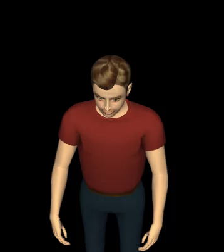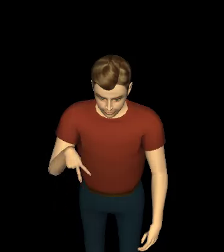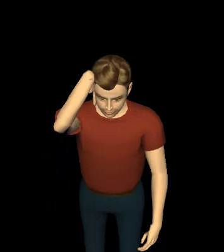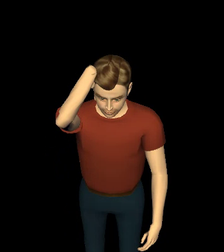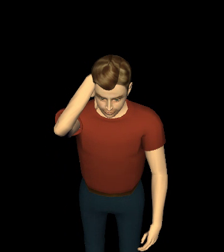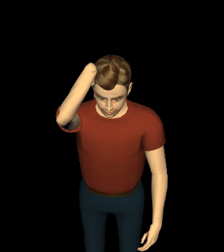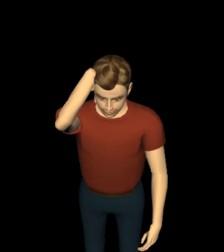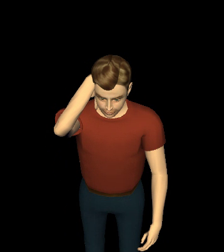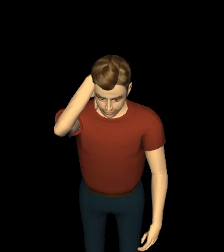كرز